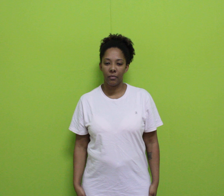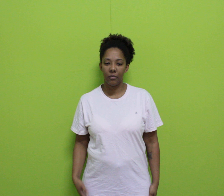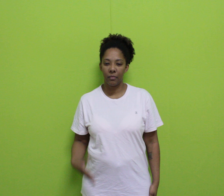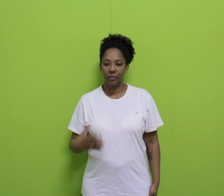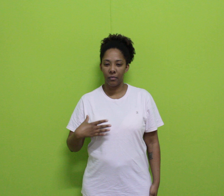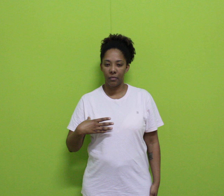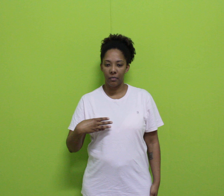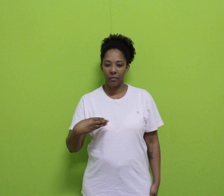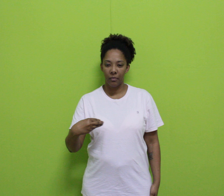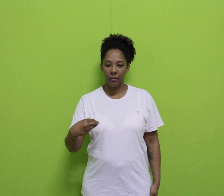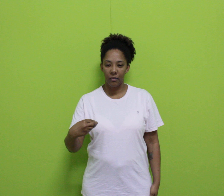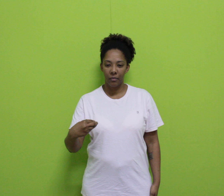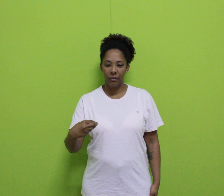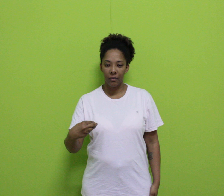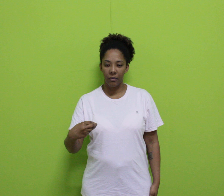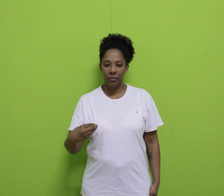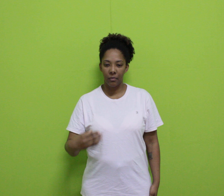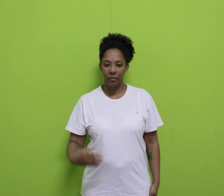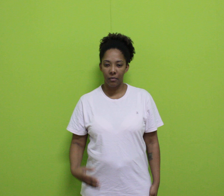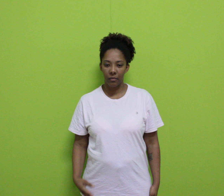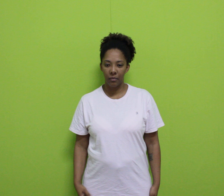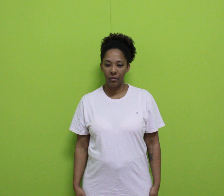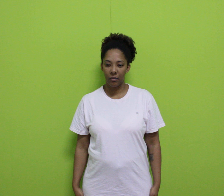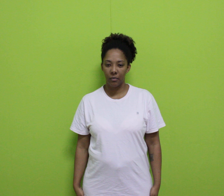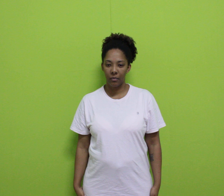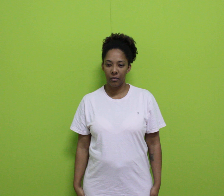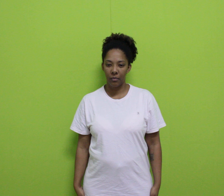filho